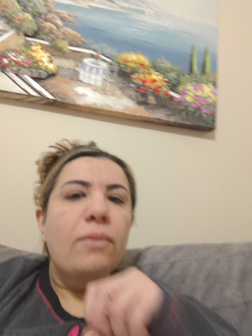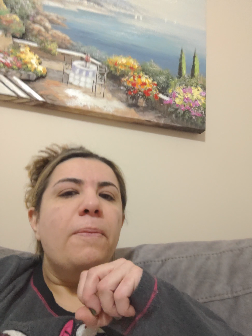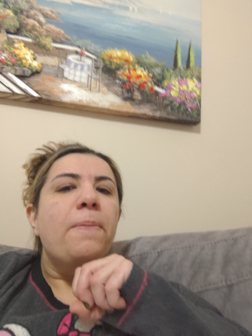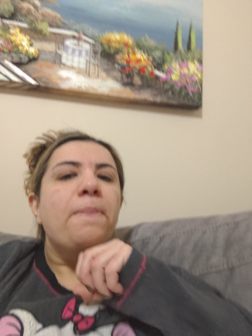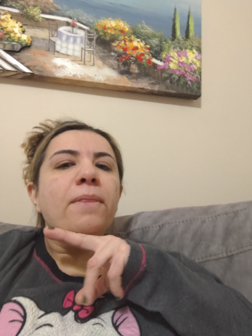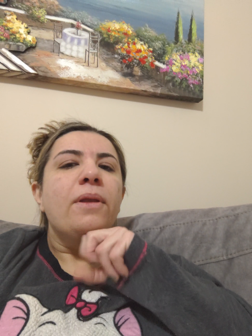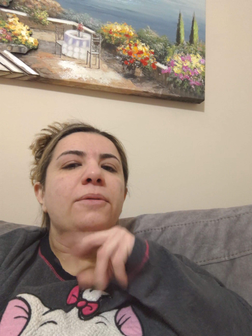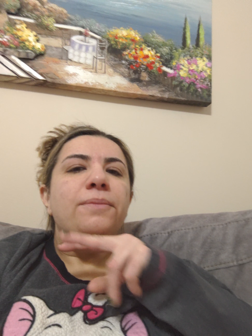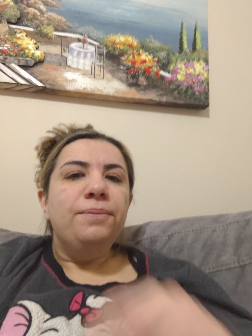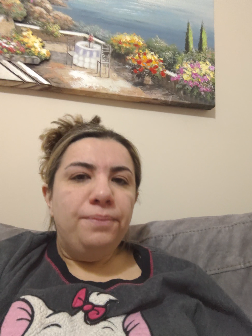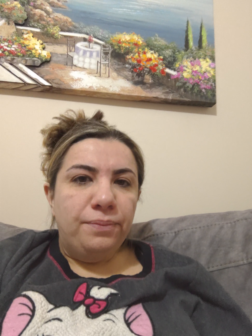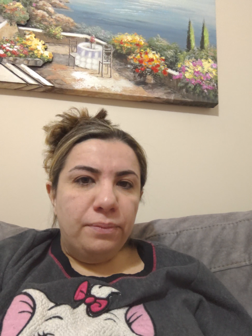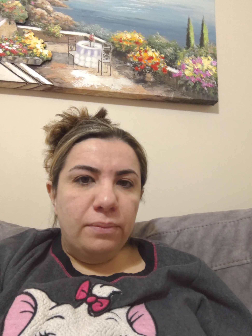frog